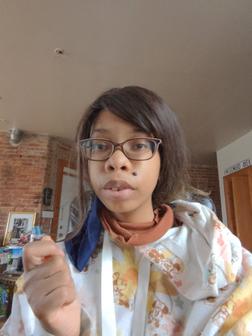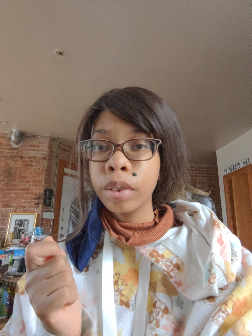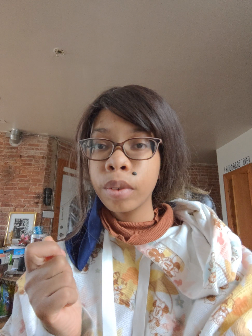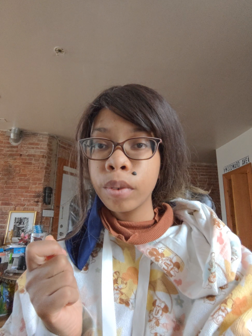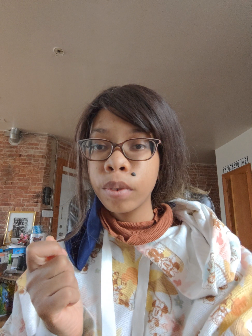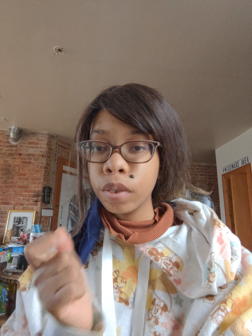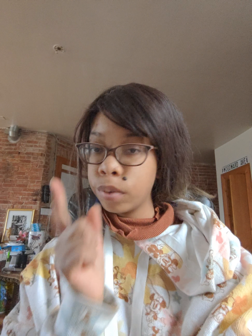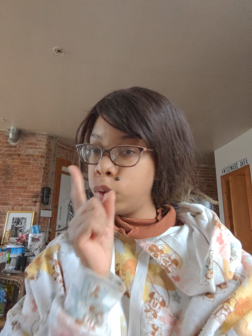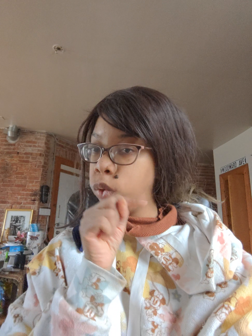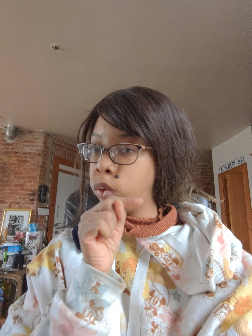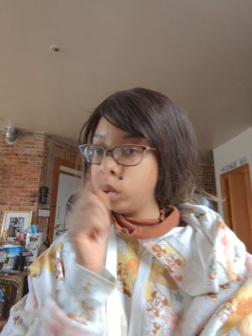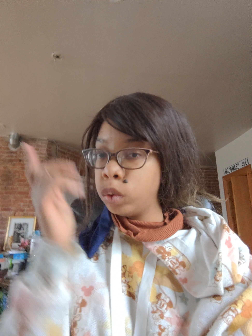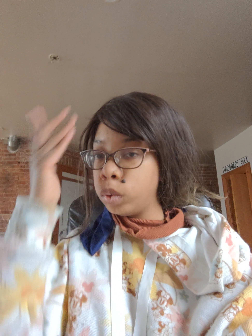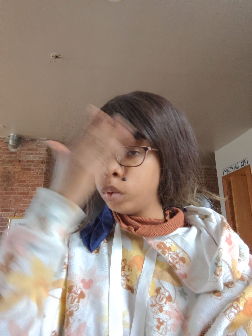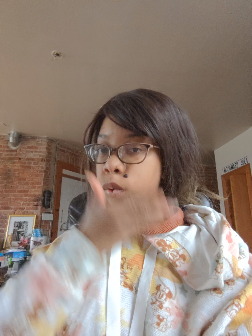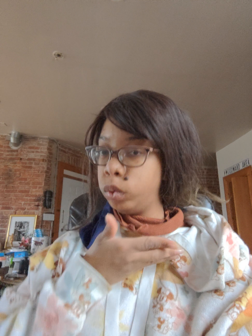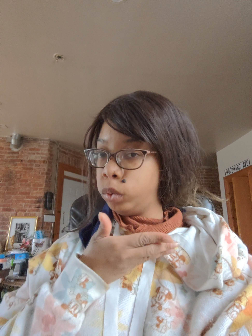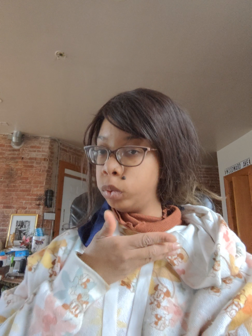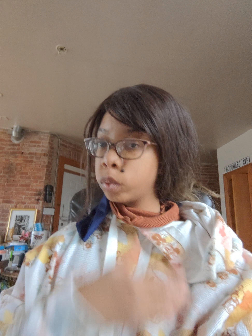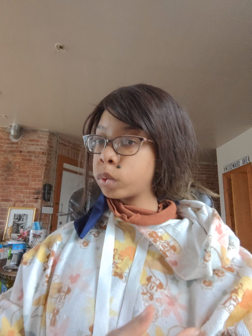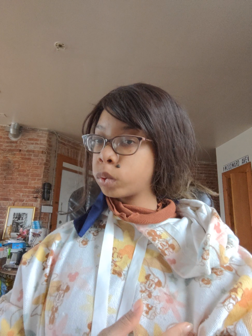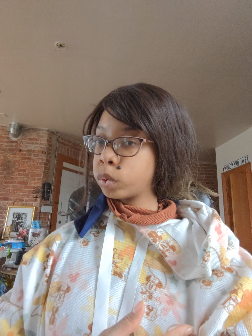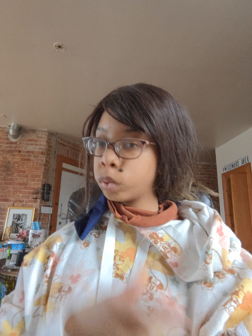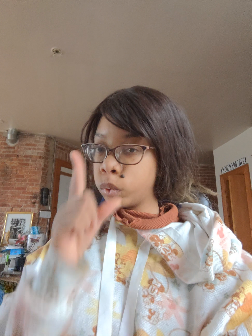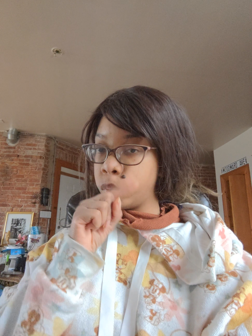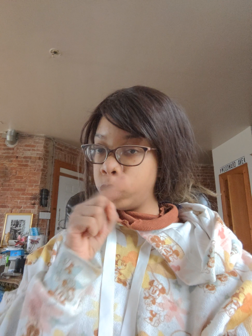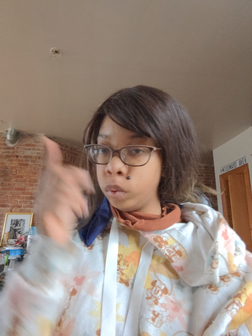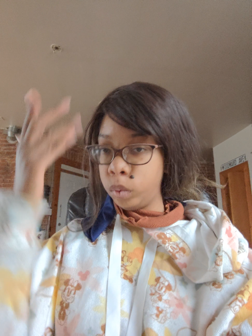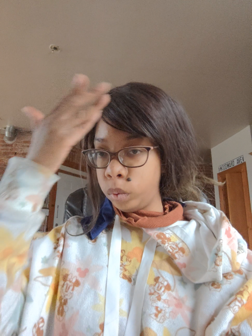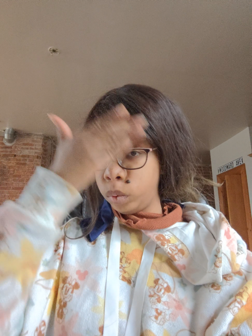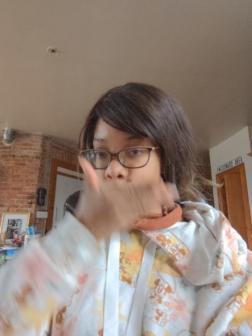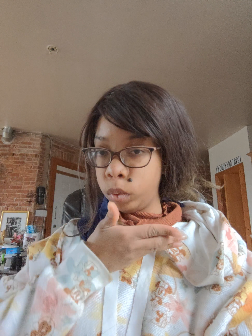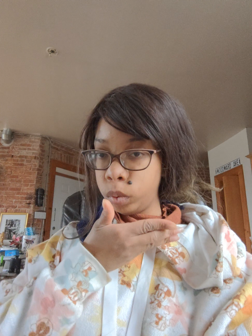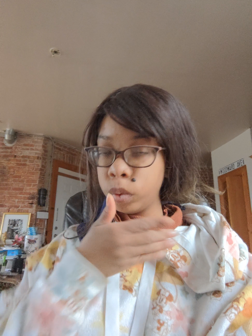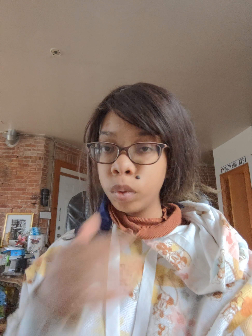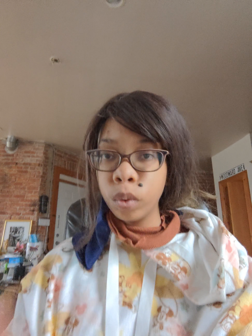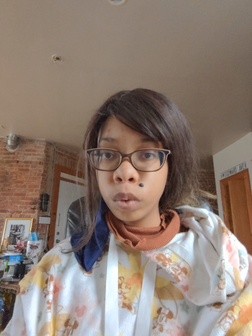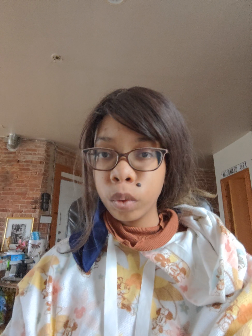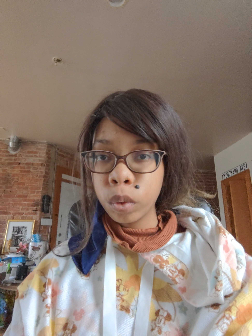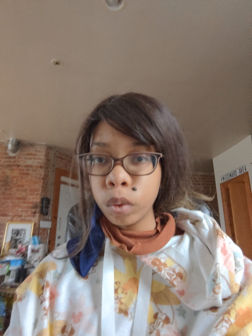pretend